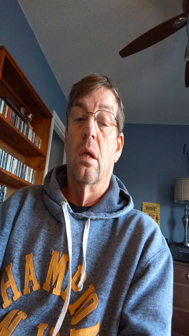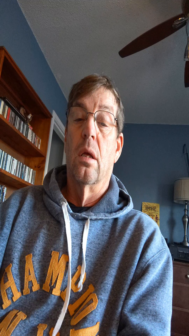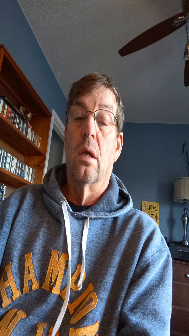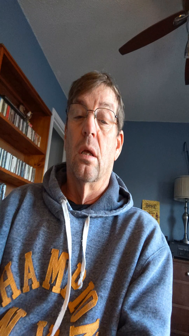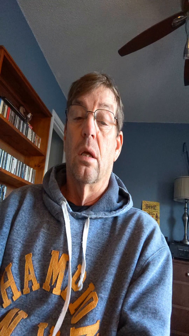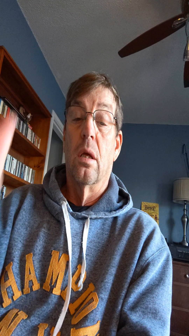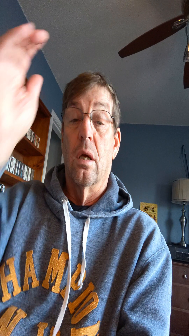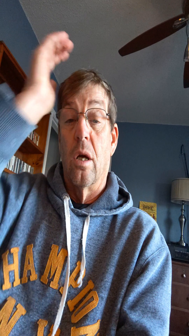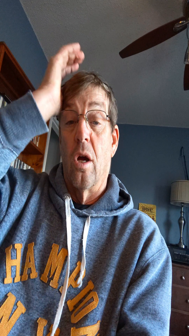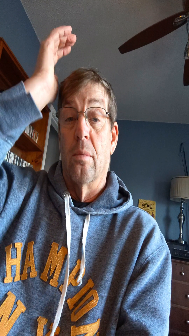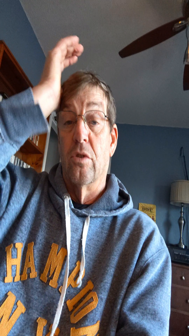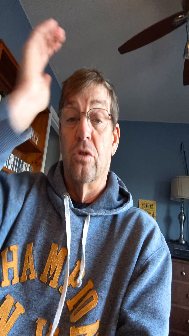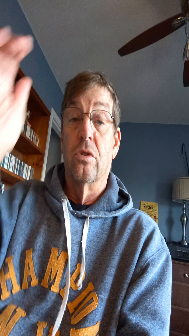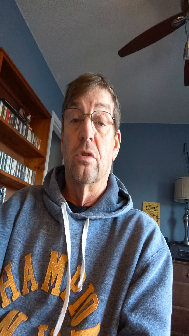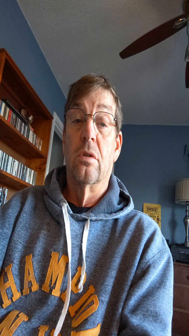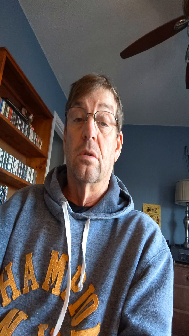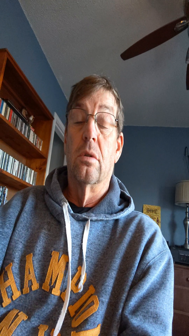garbage